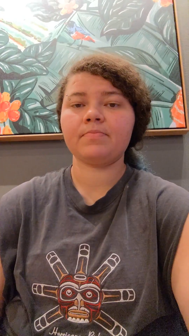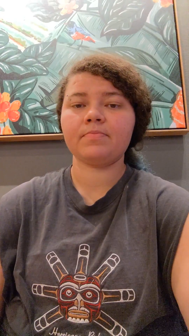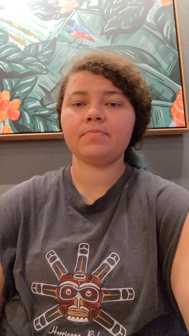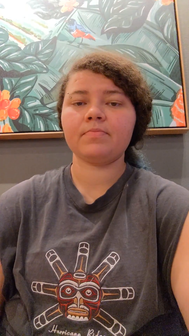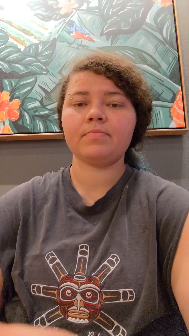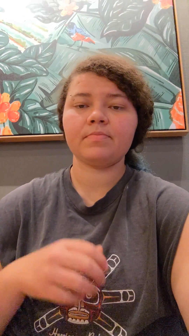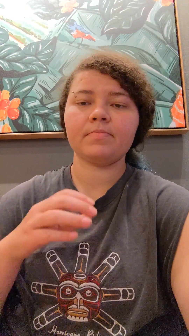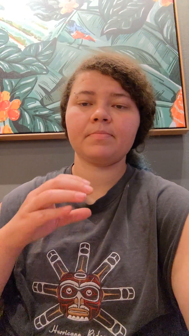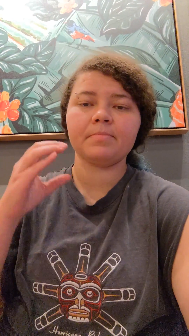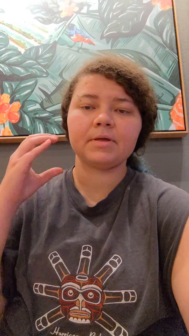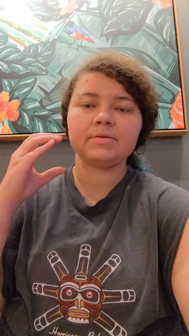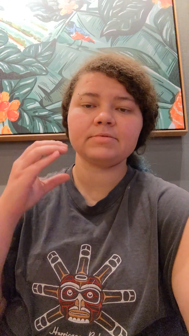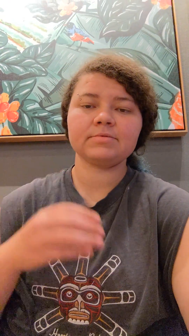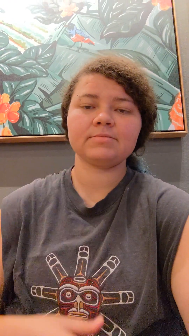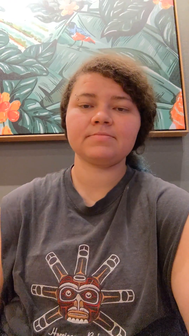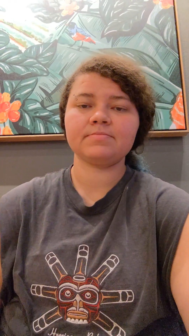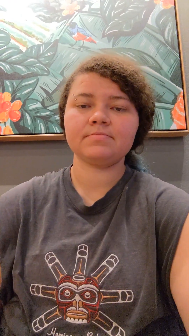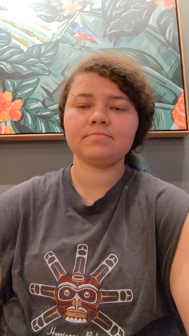bus